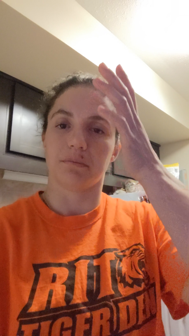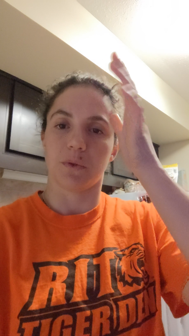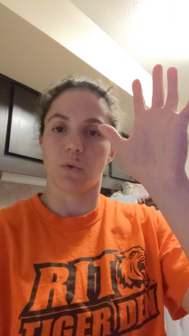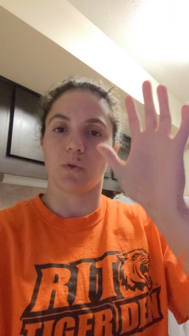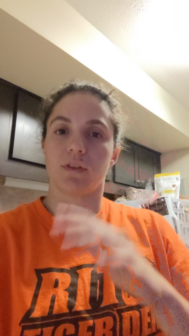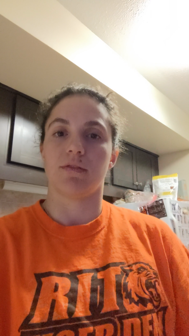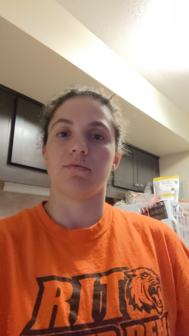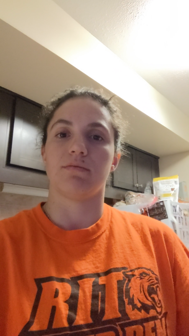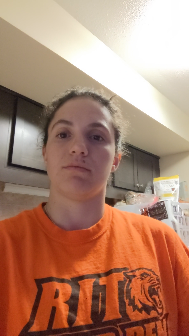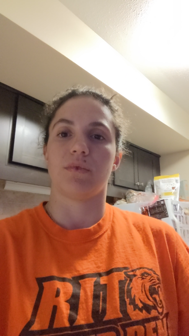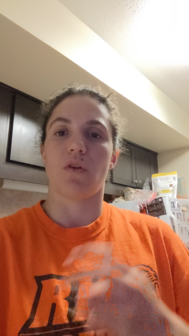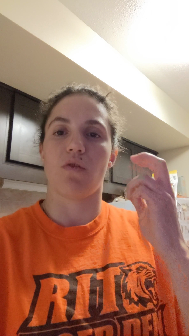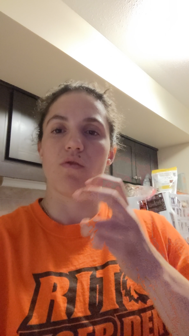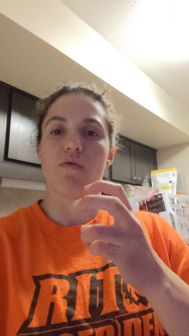hard